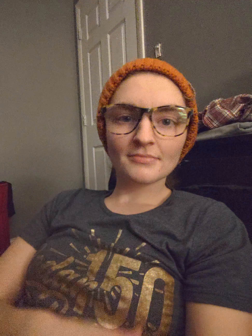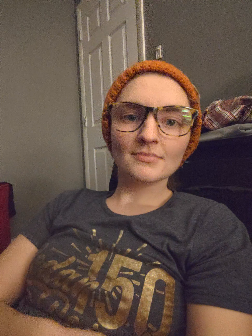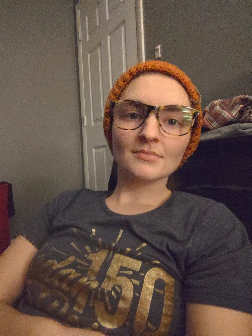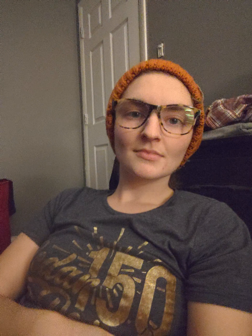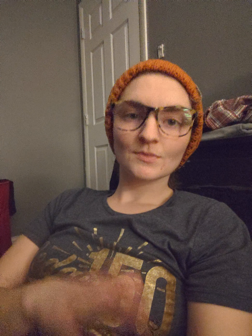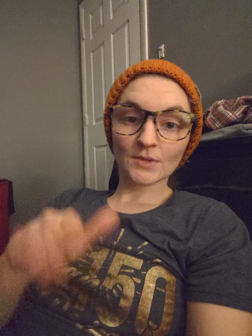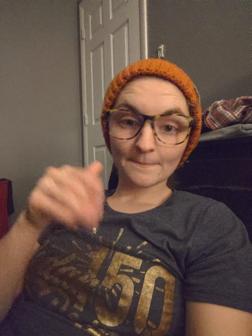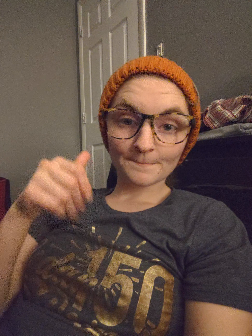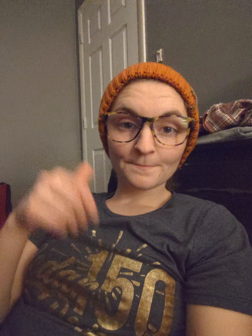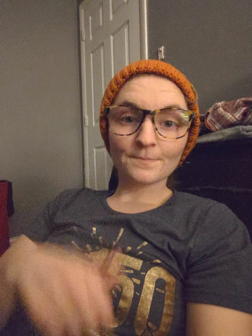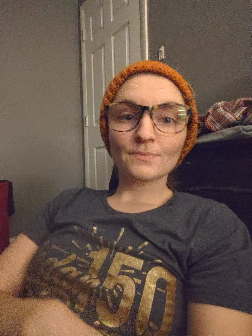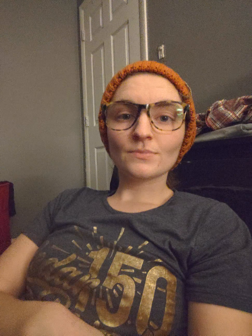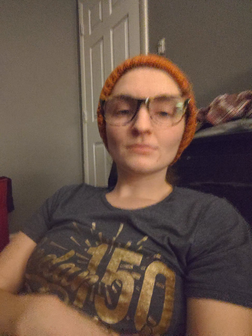jeans